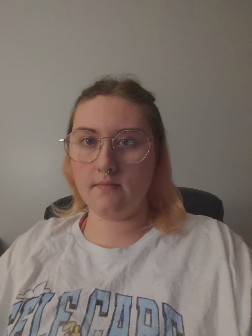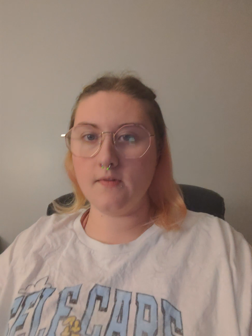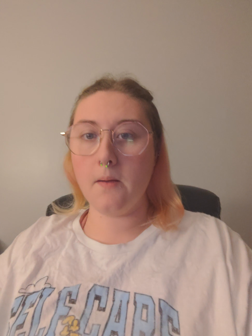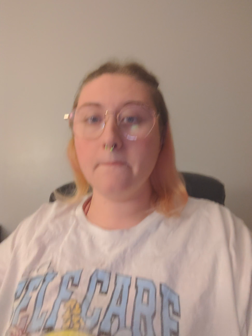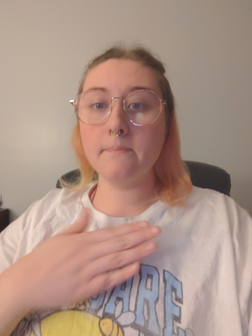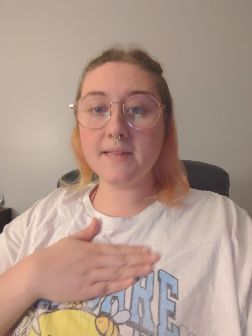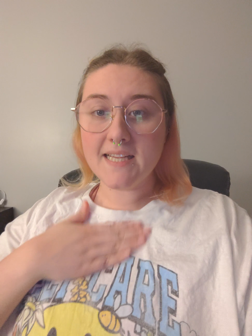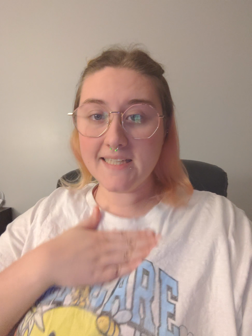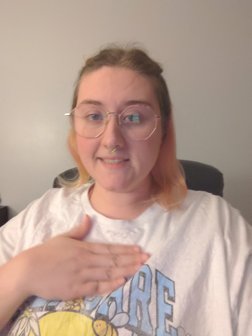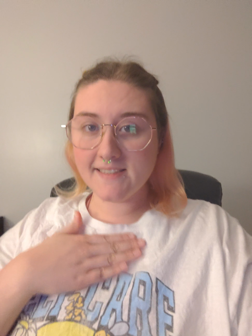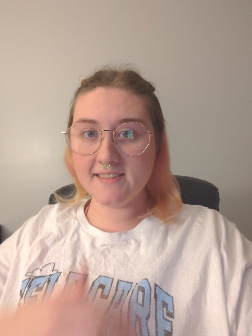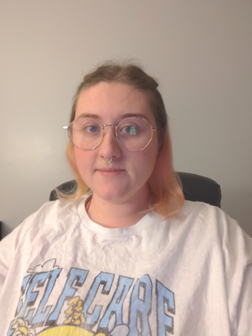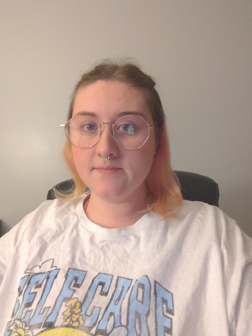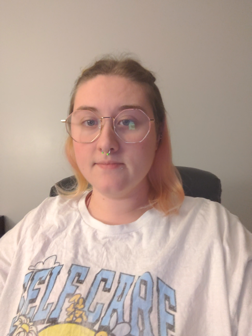please